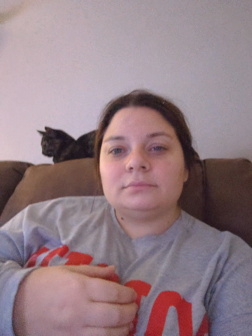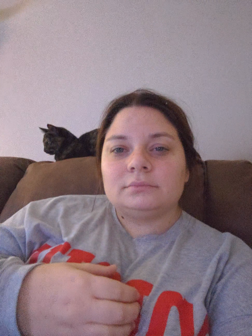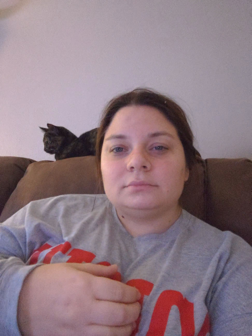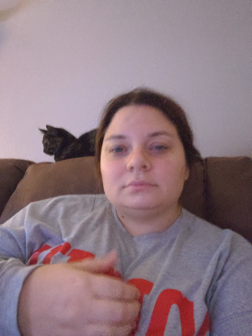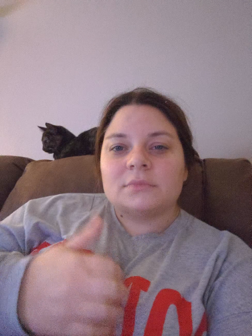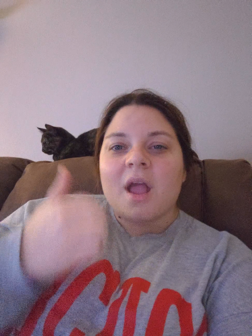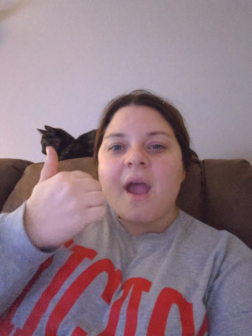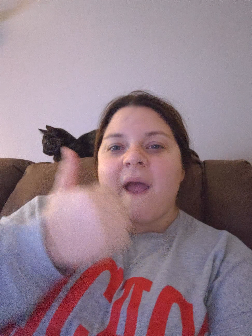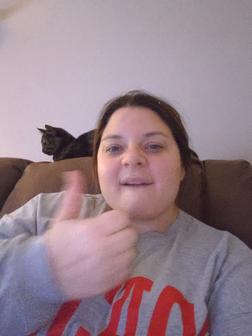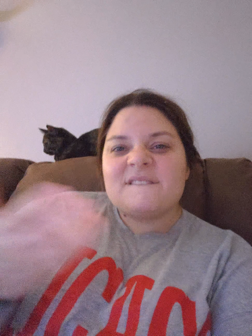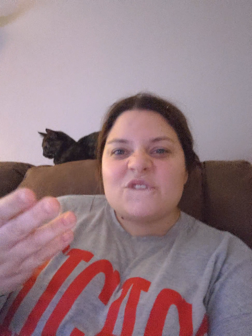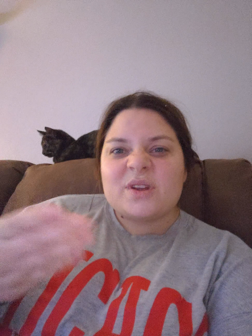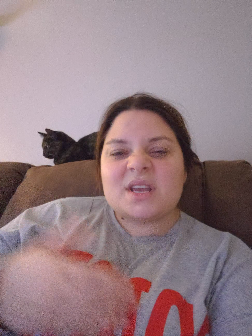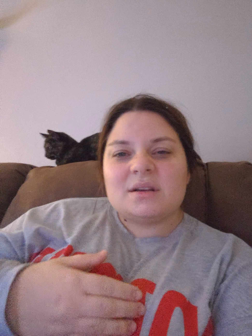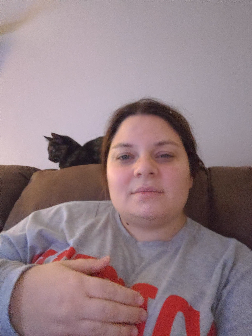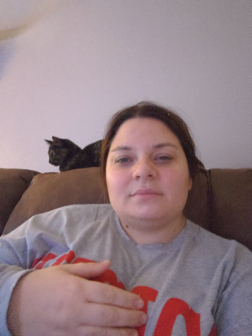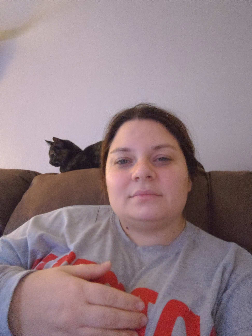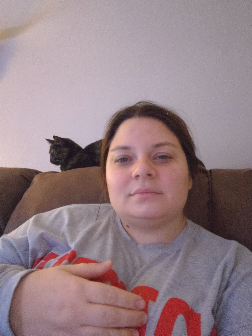every